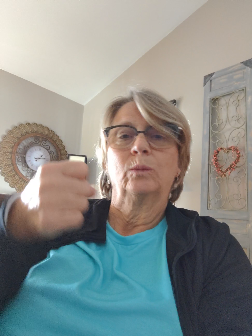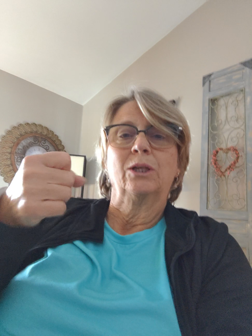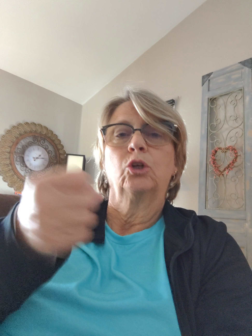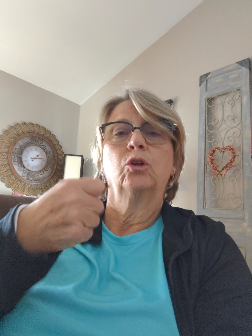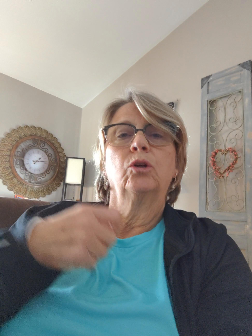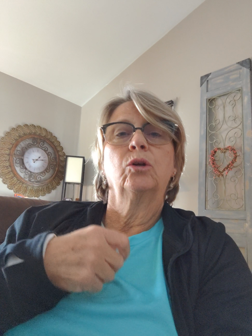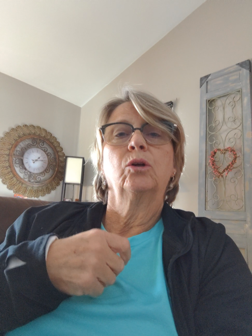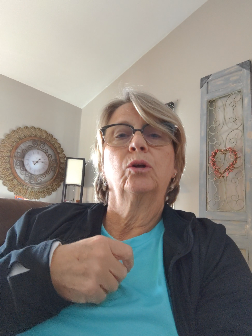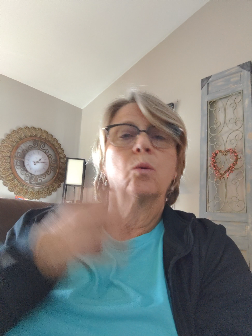refrigerator